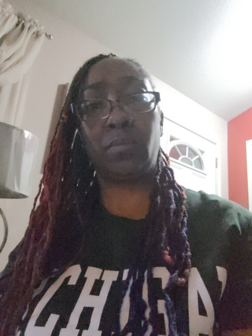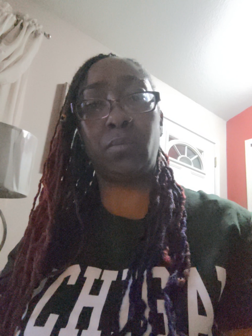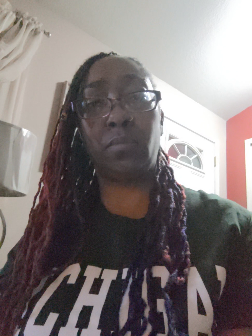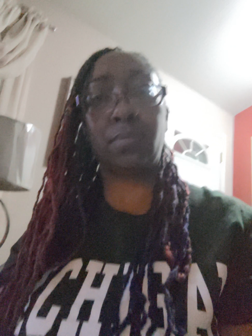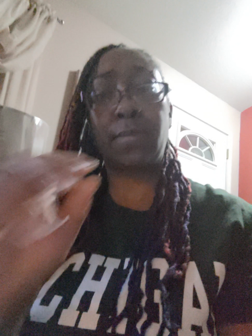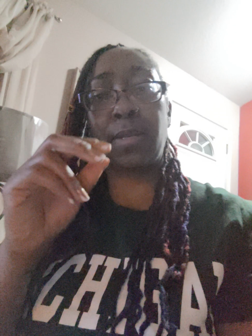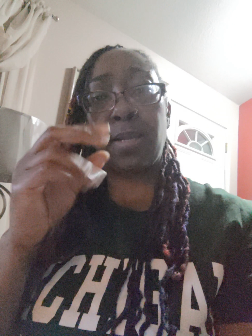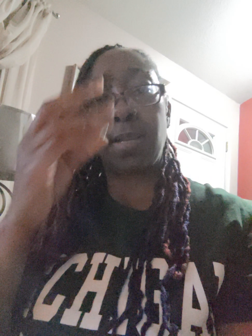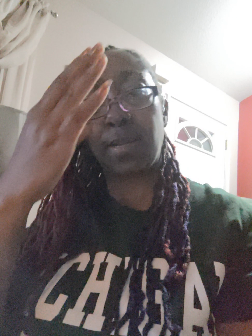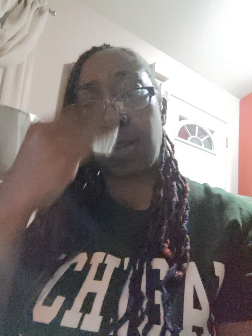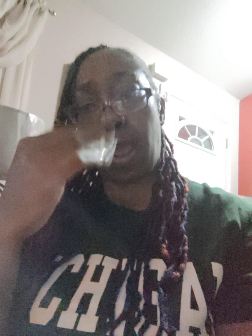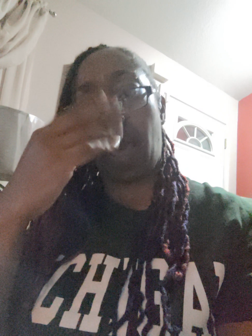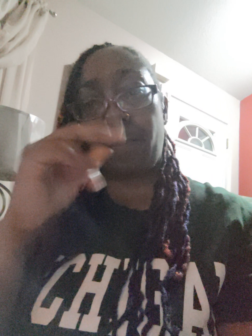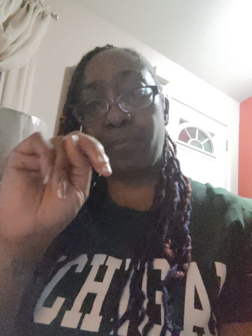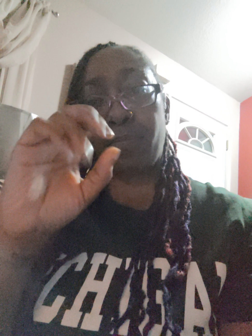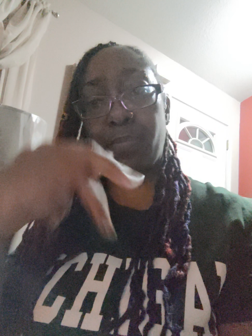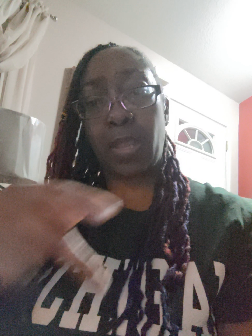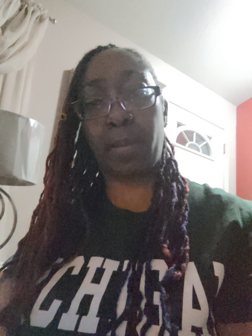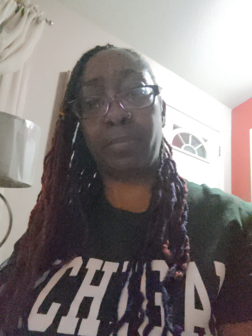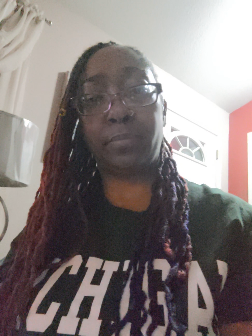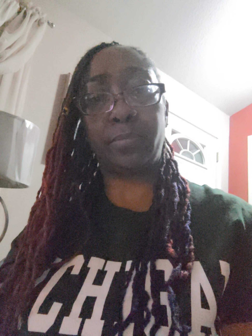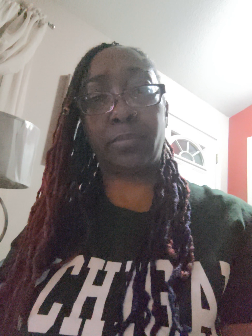nap